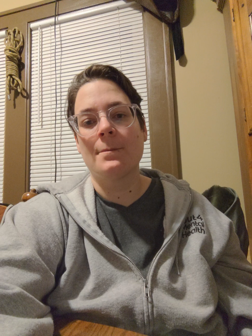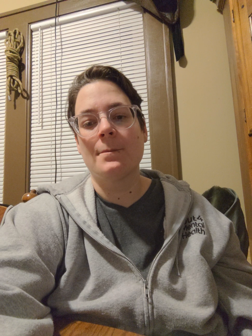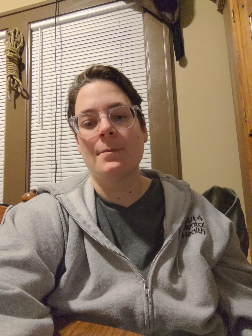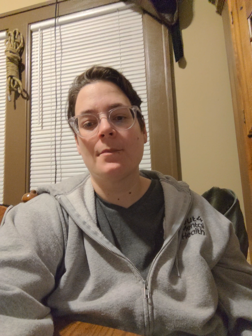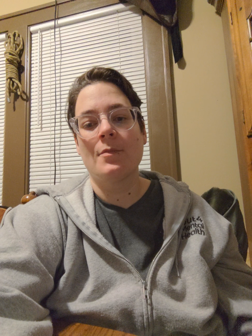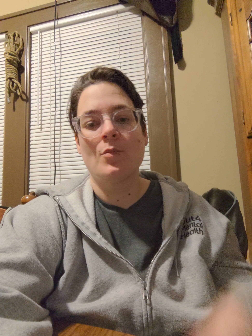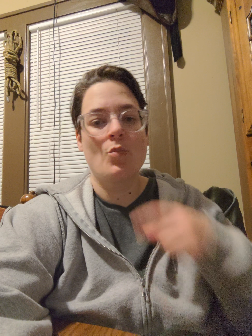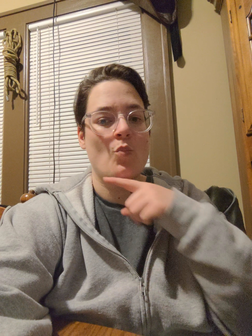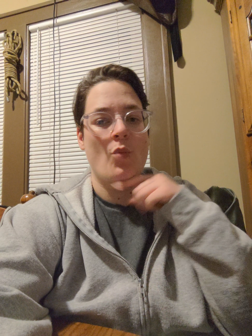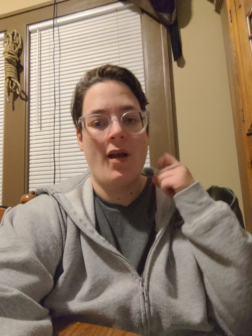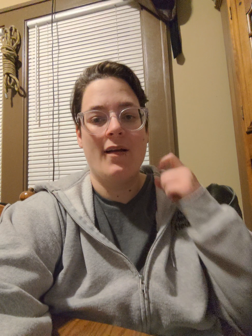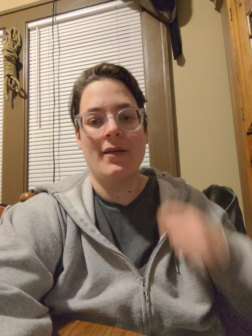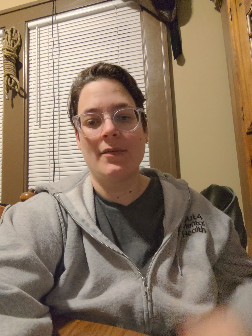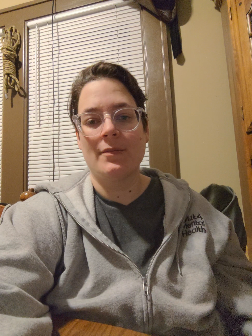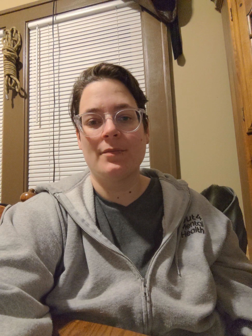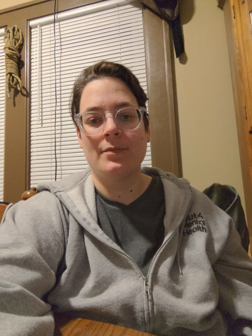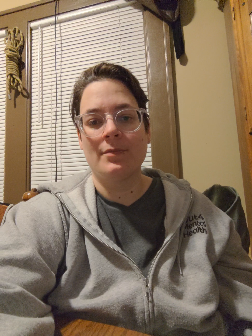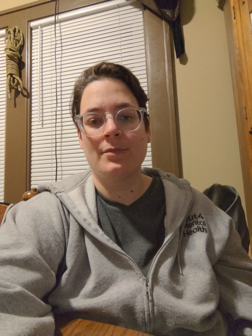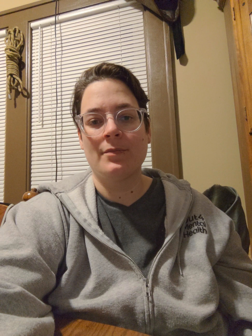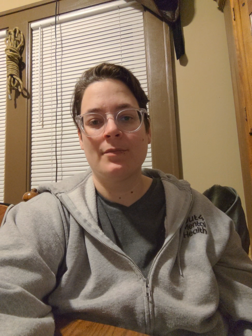dry